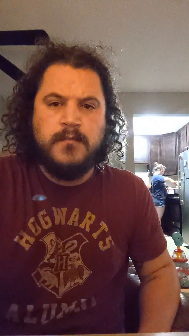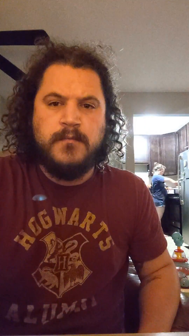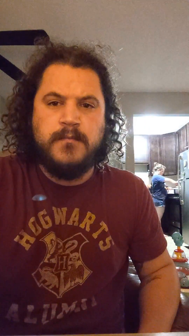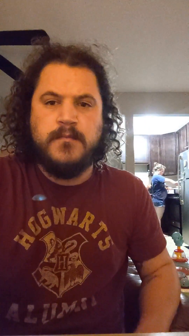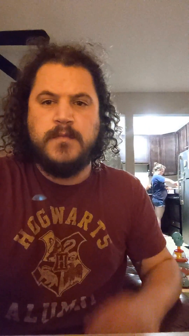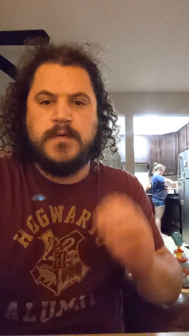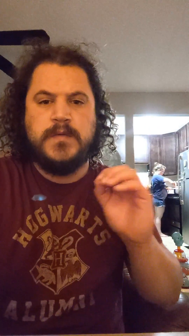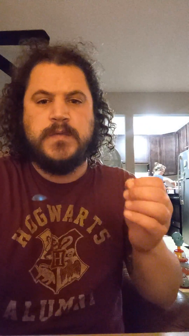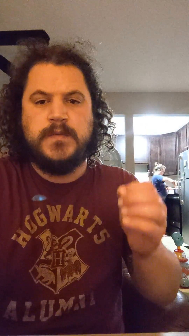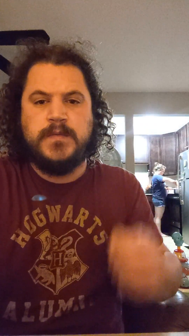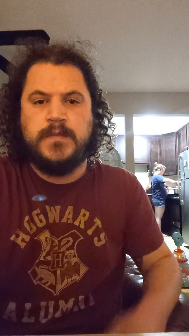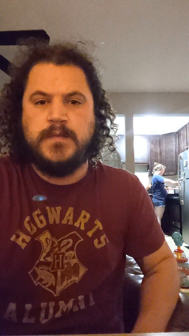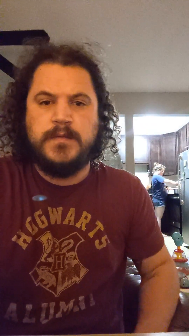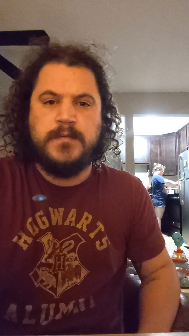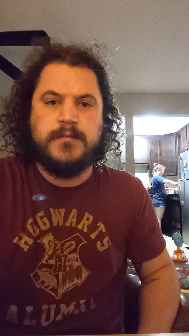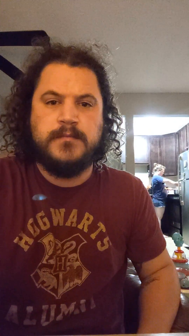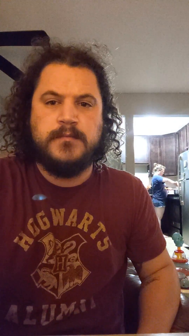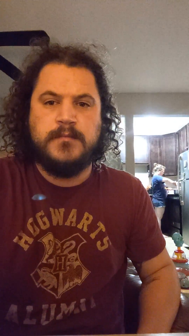none